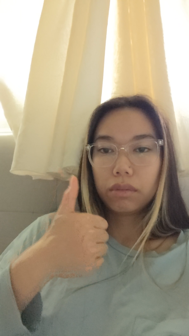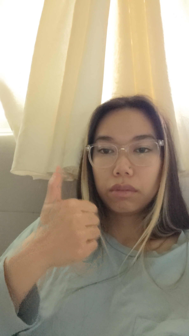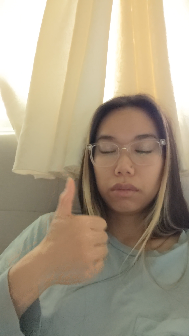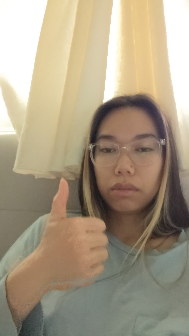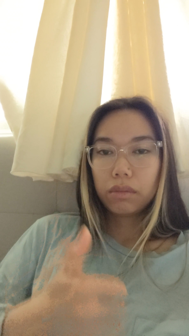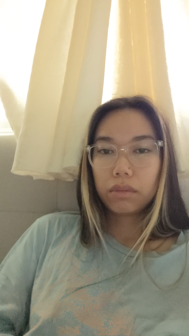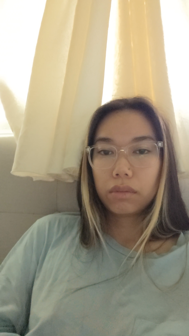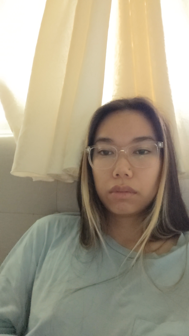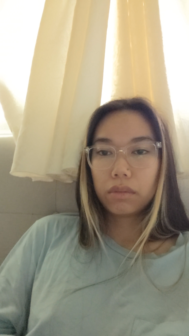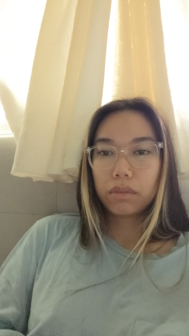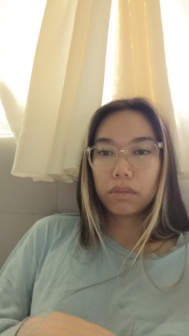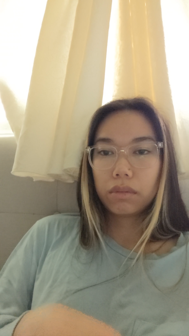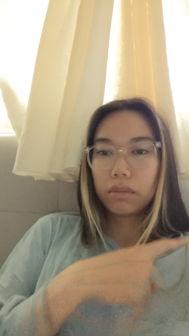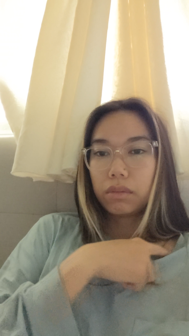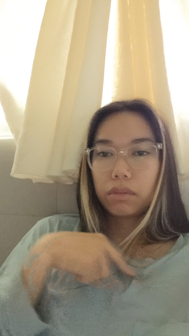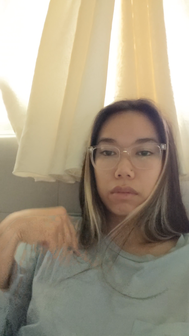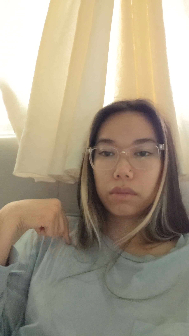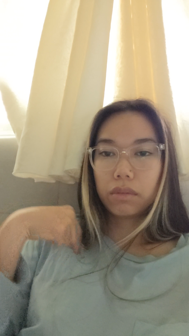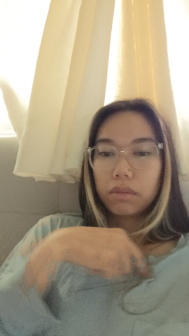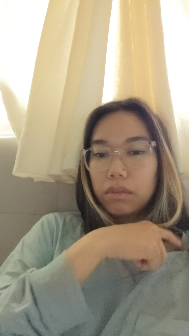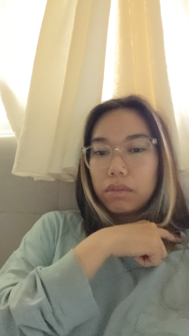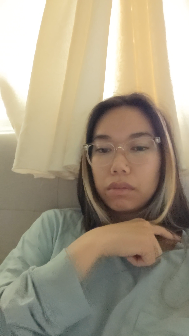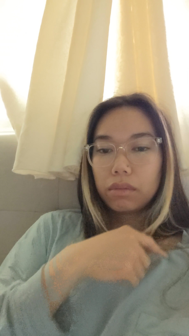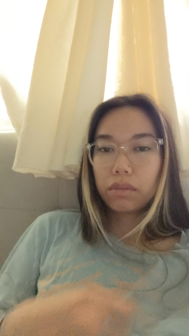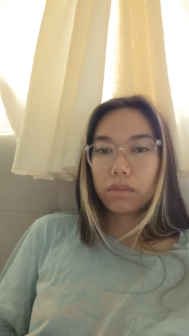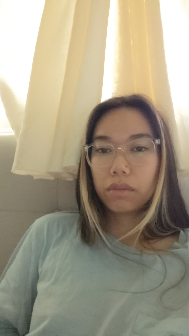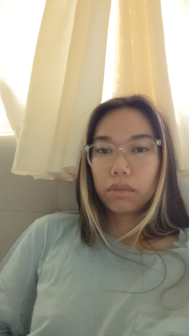bib